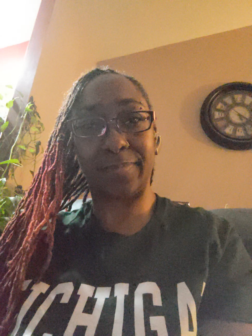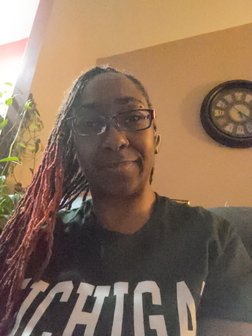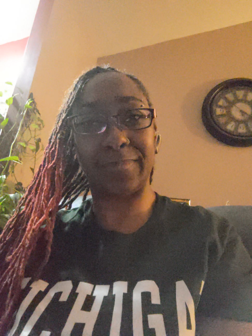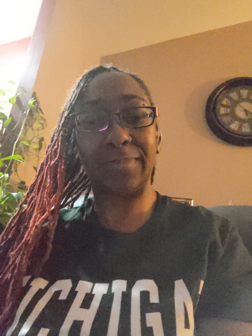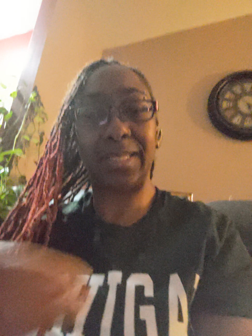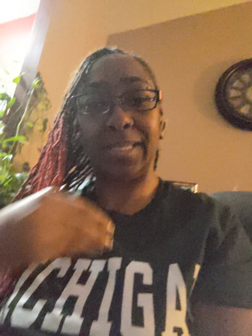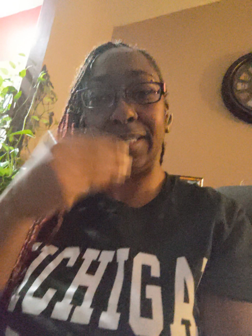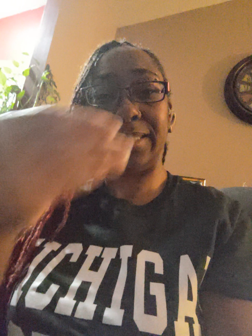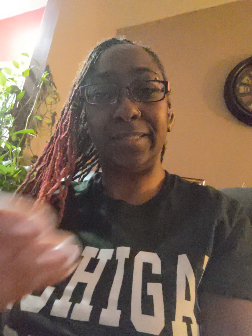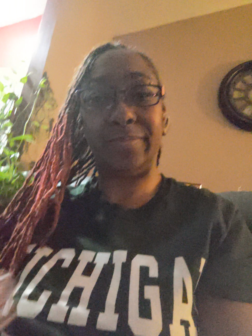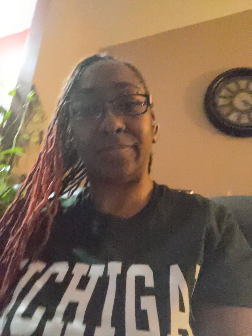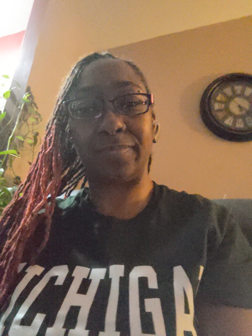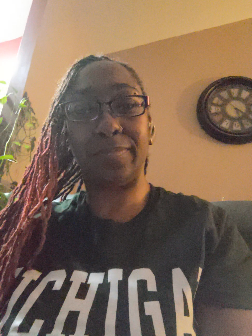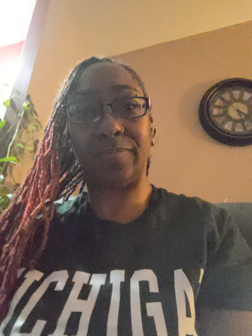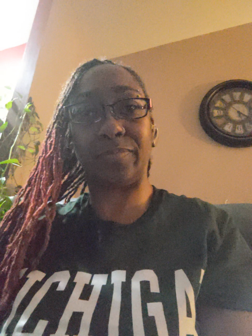give